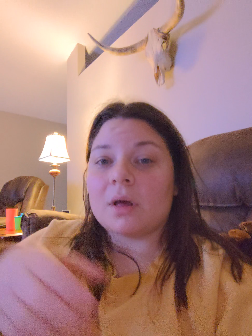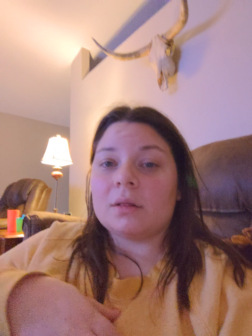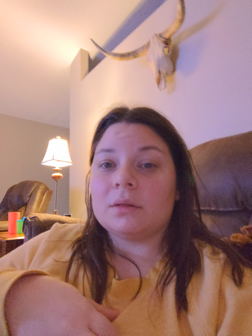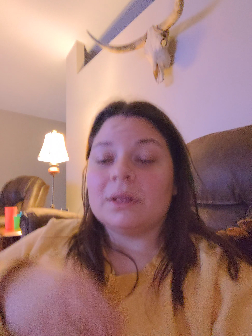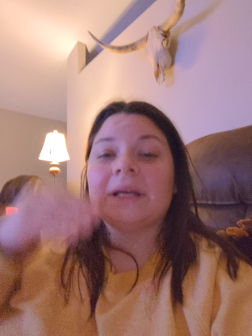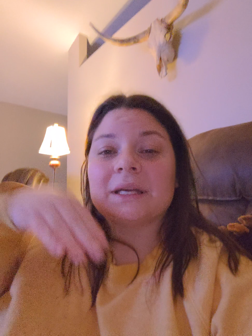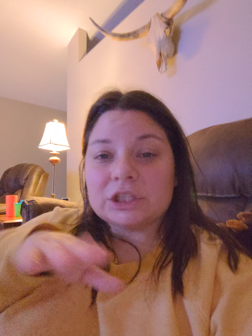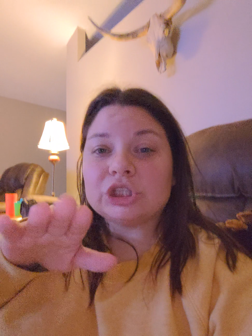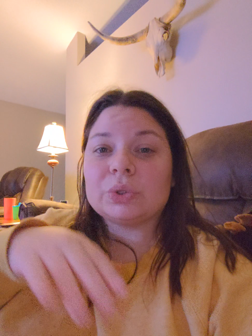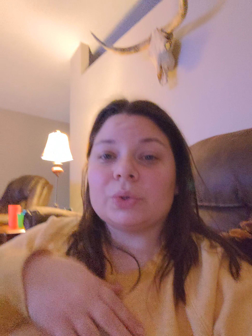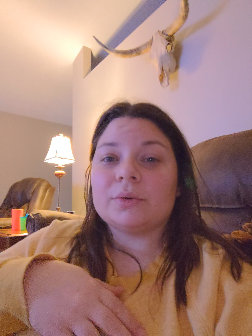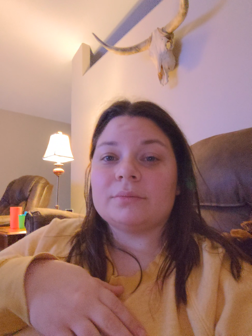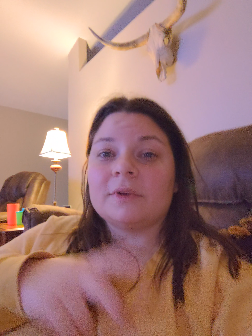into